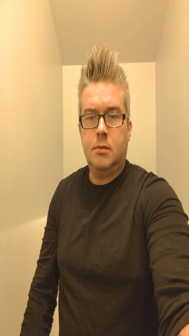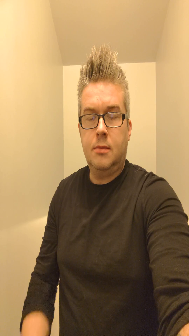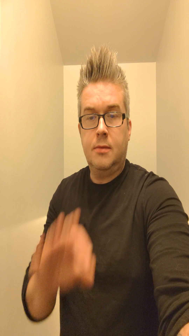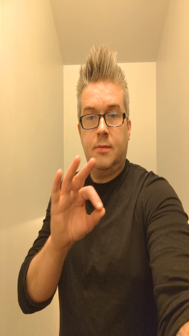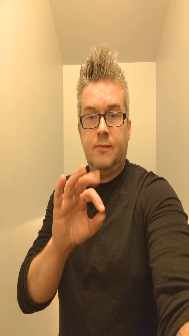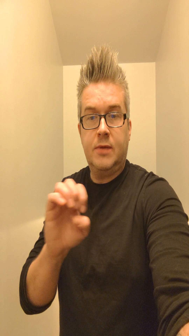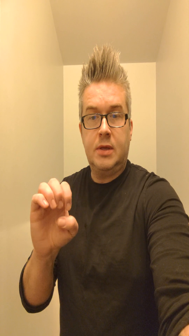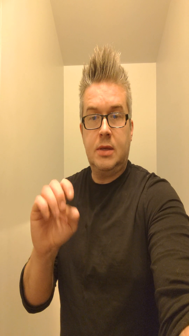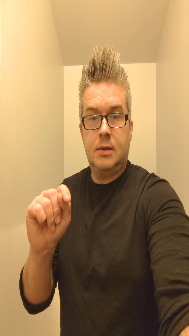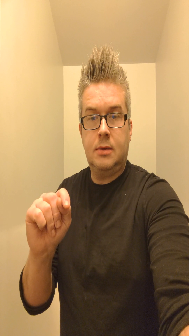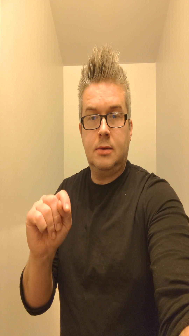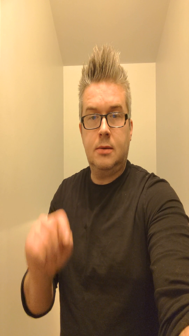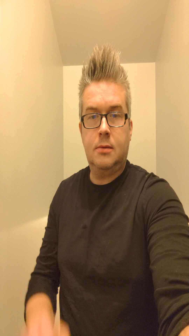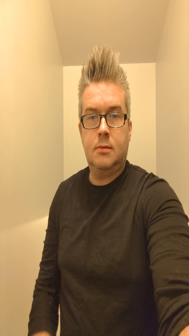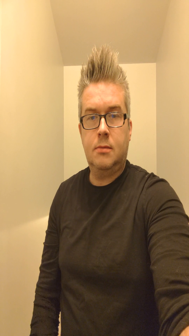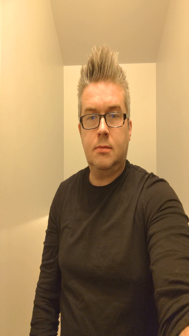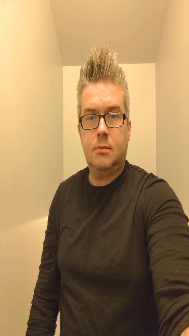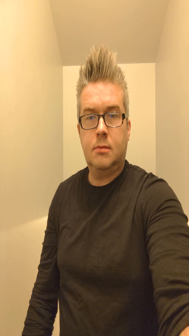feet